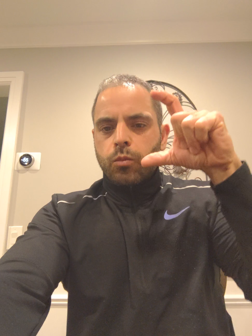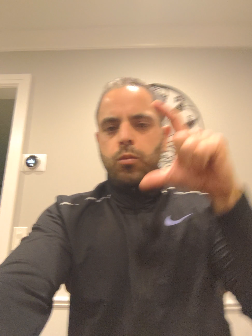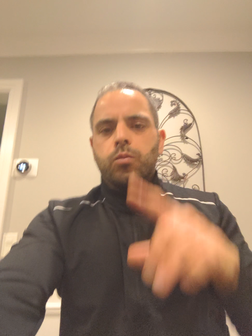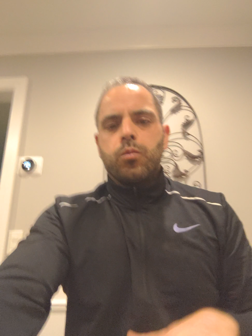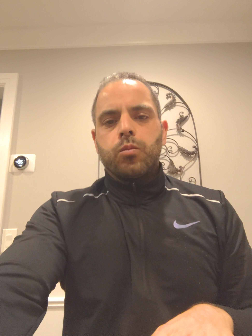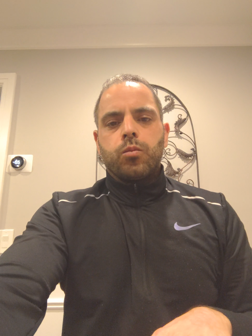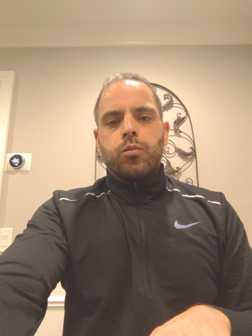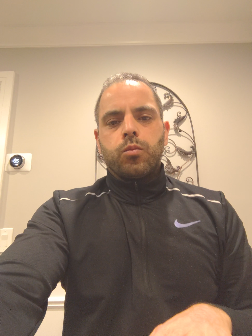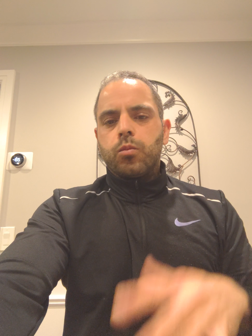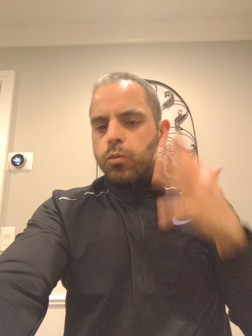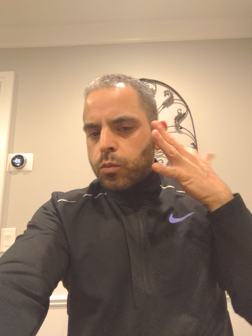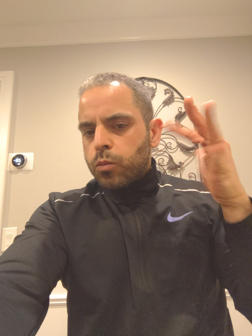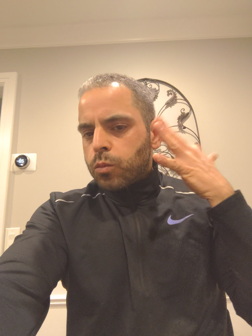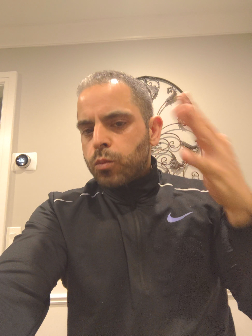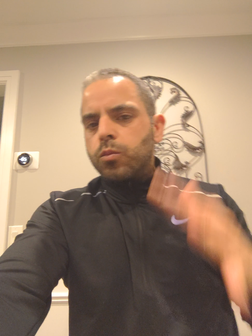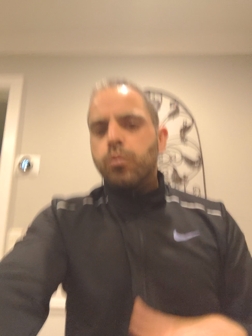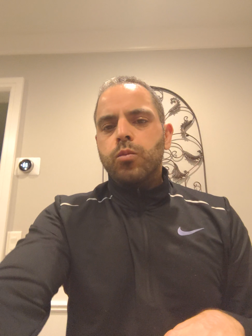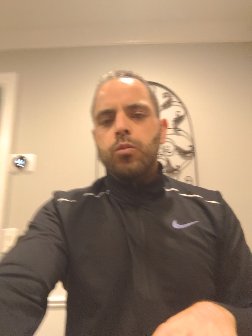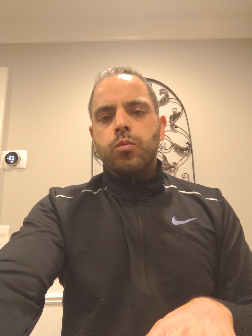noisy